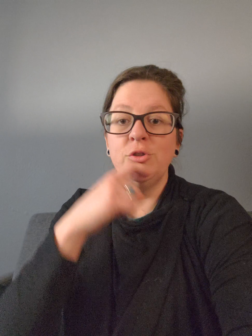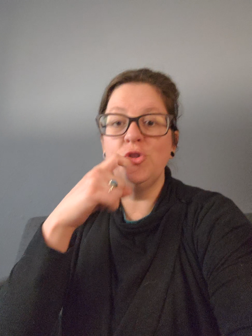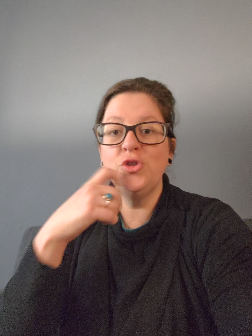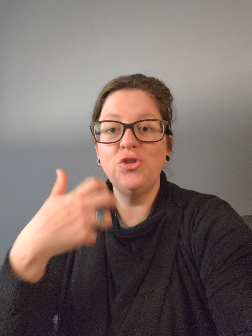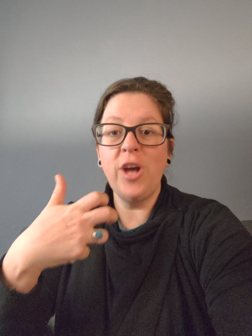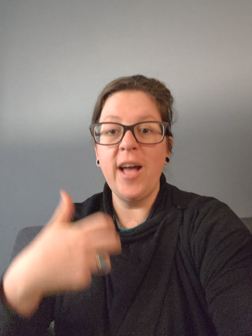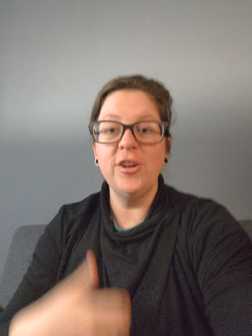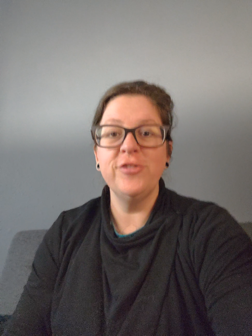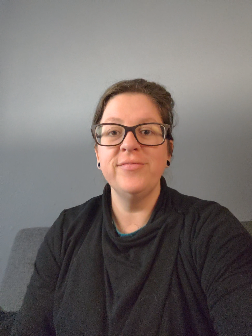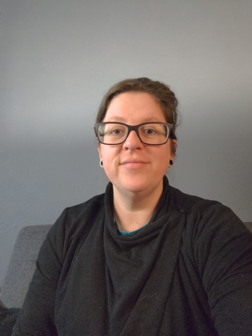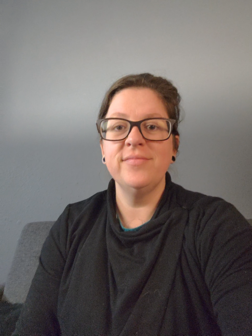dryer